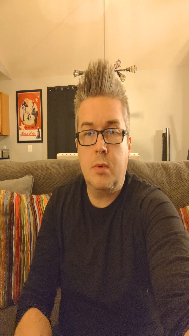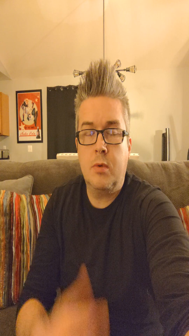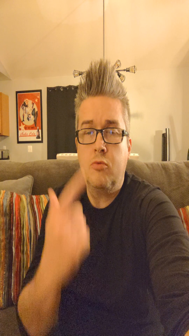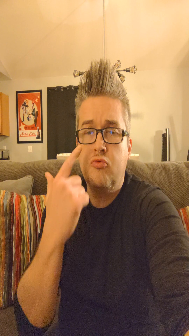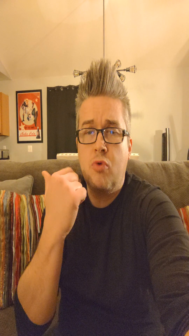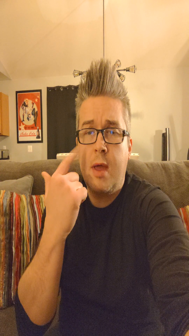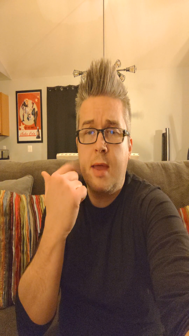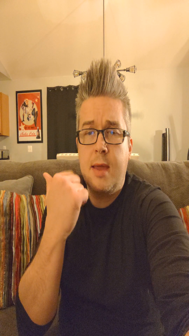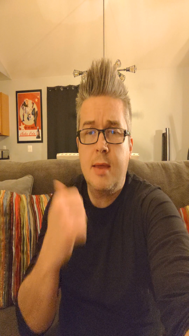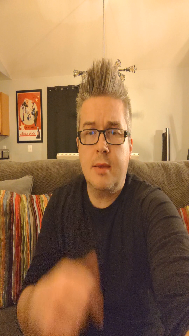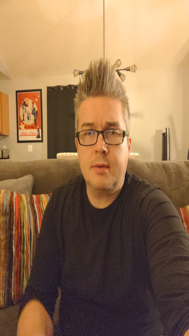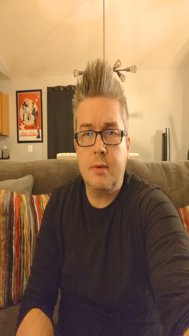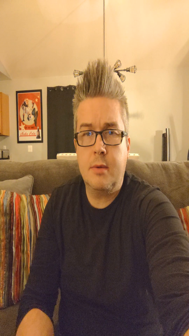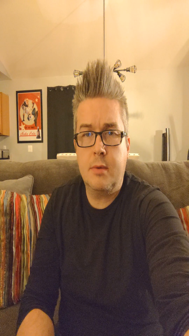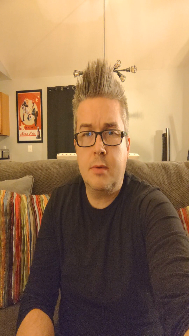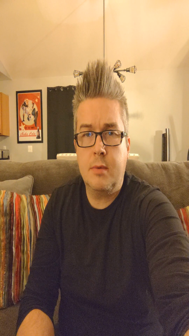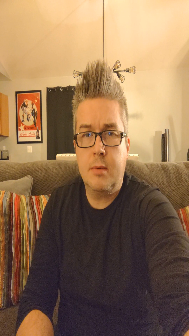cry